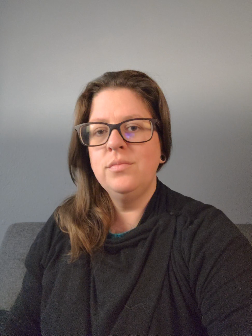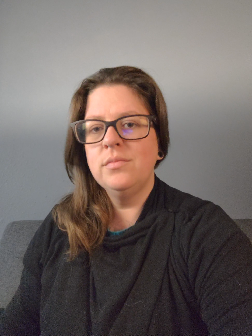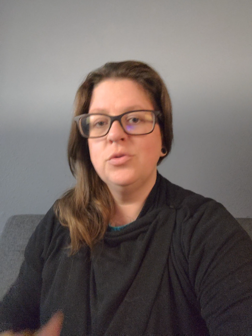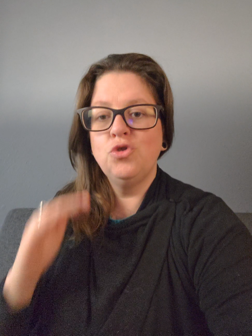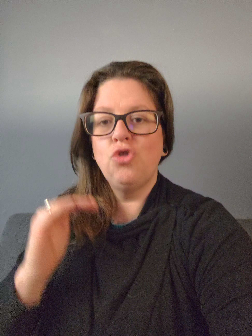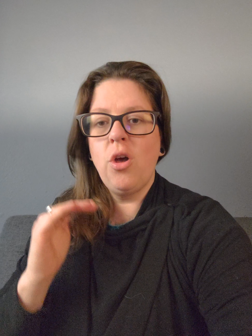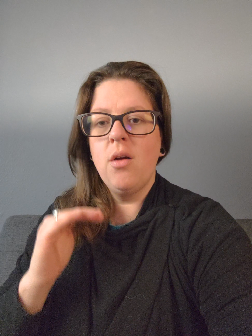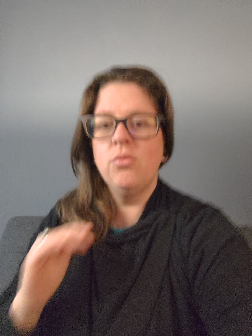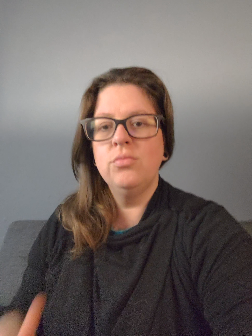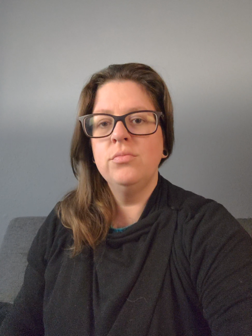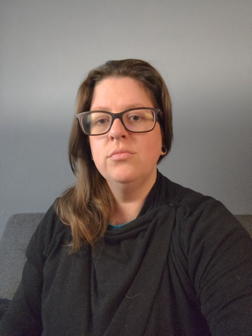child